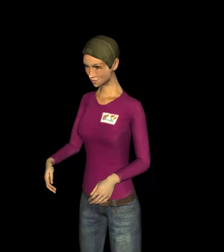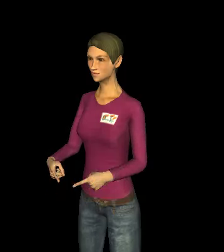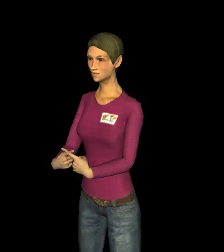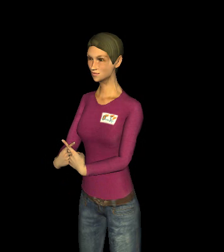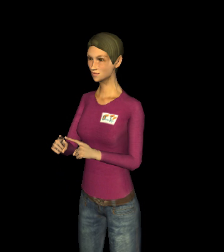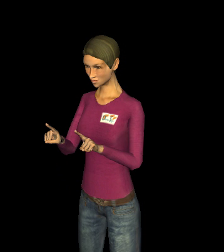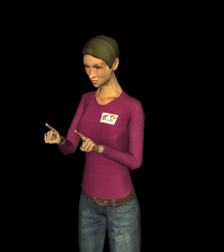مختلف